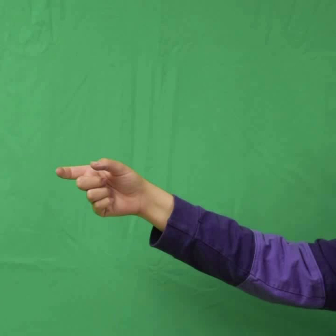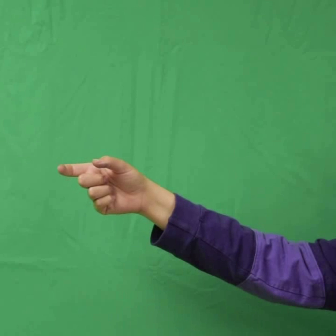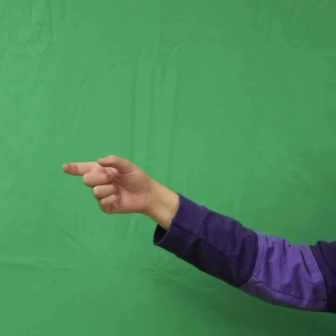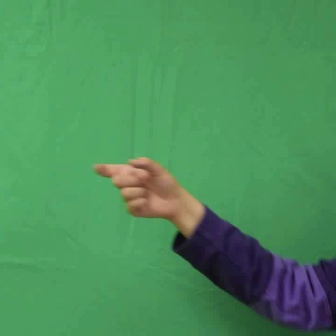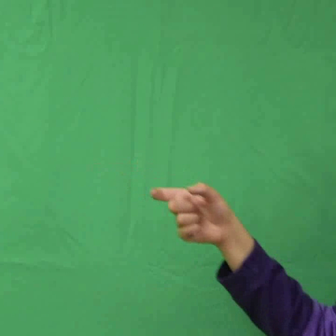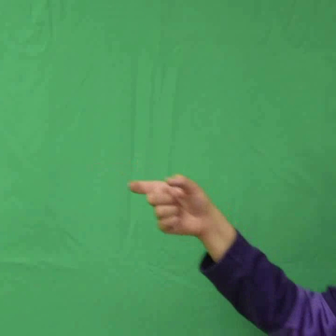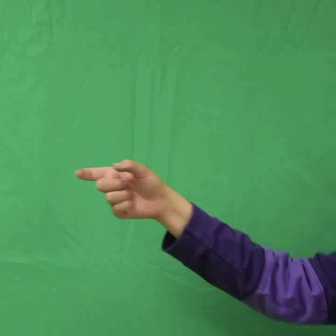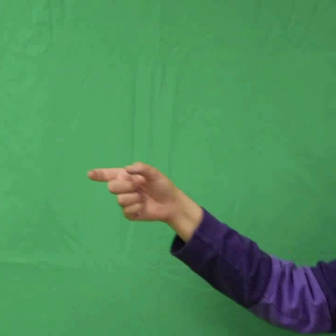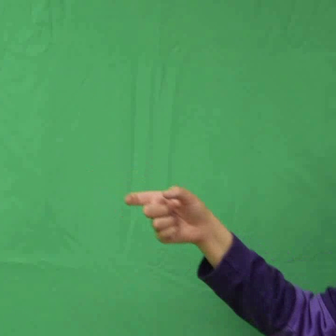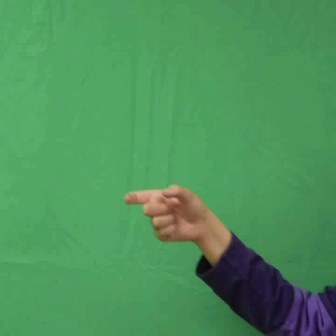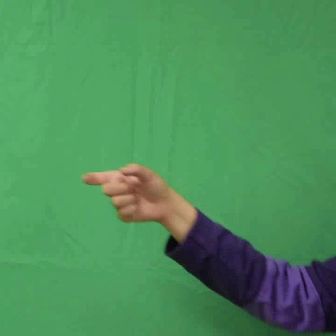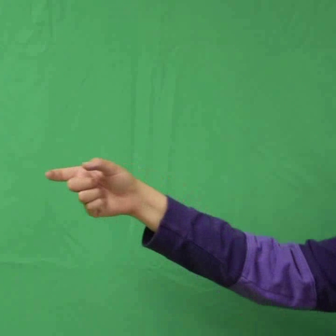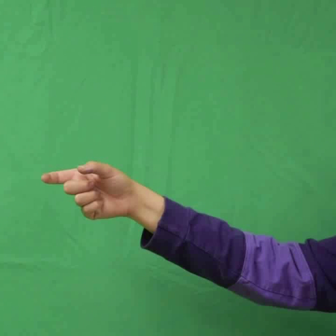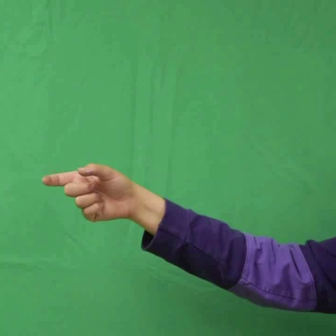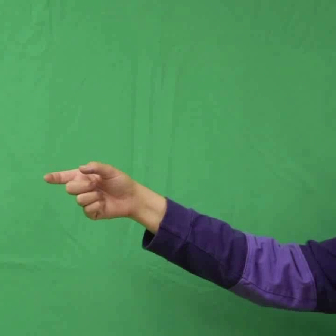X